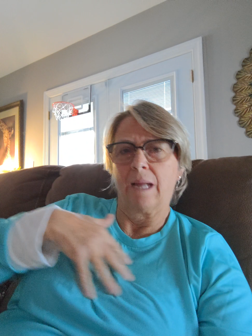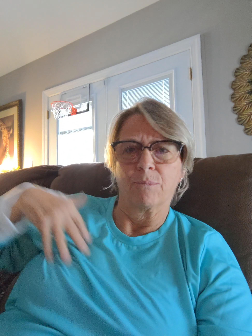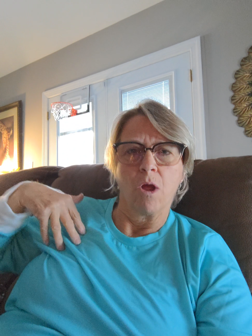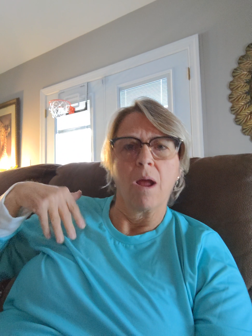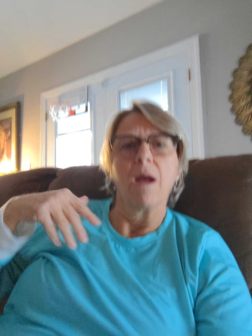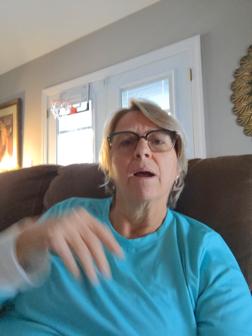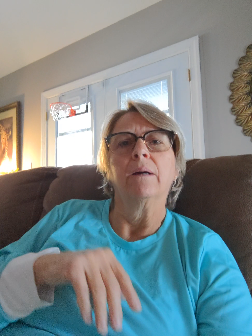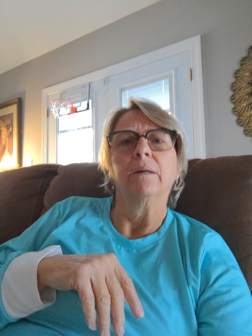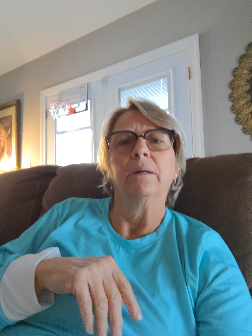zebra